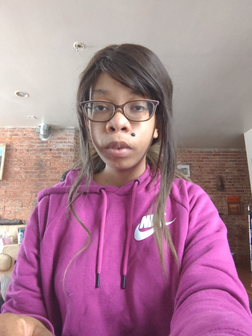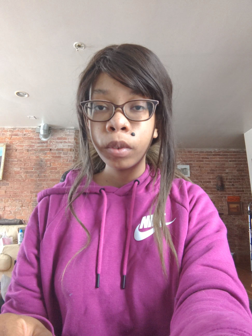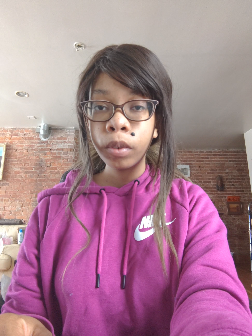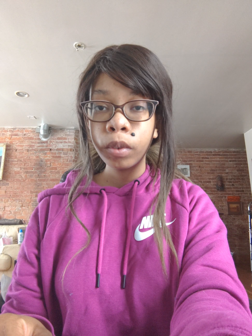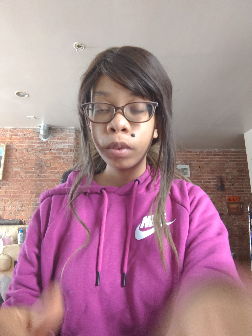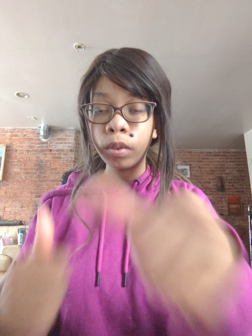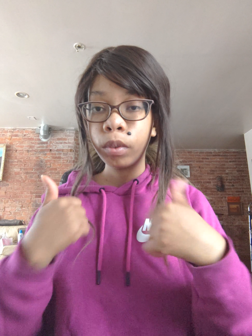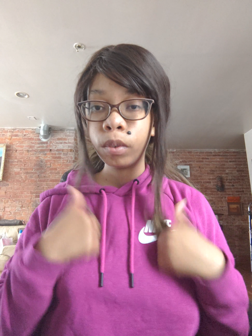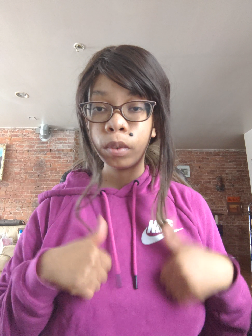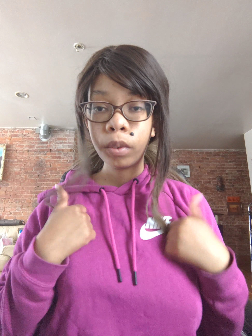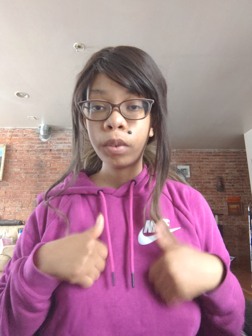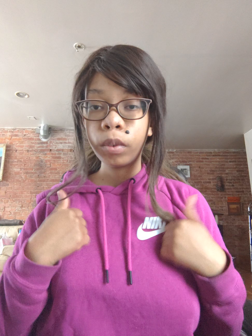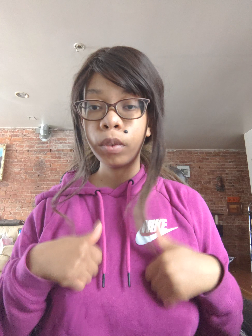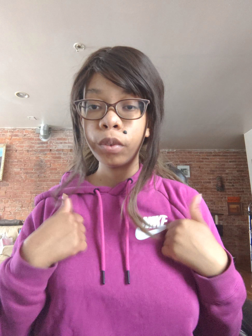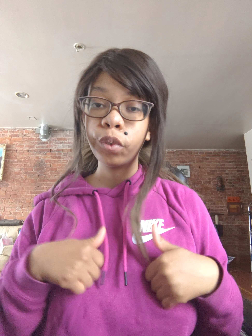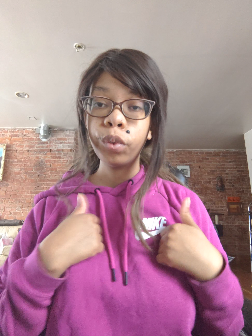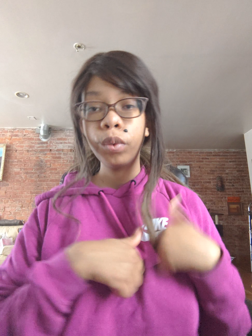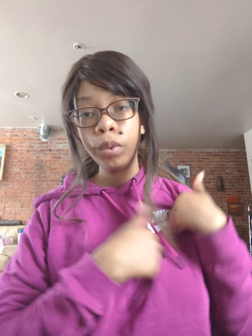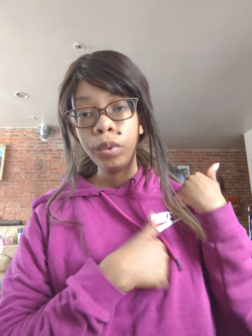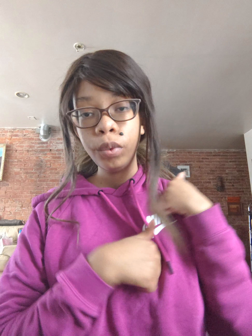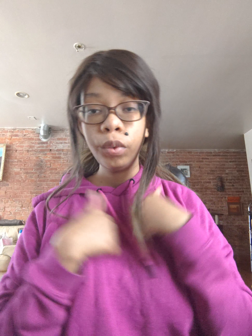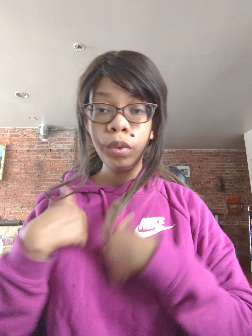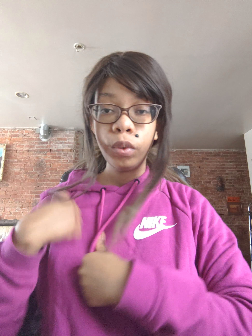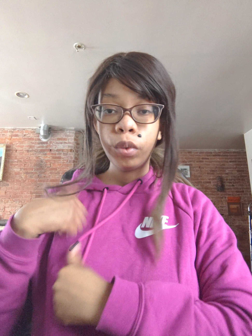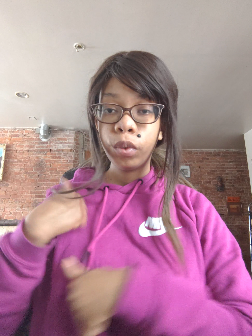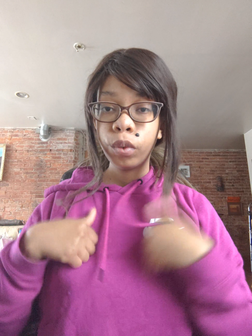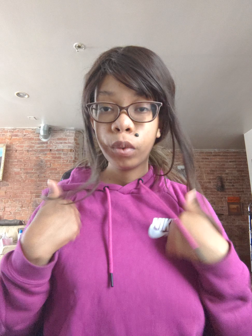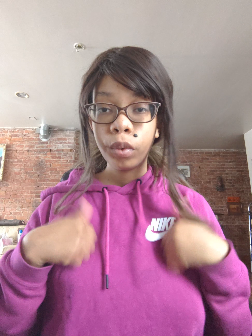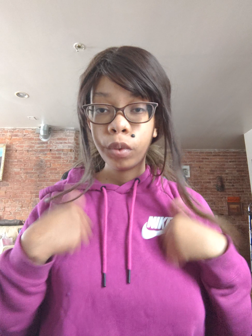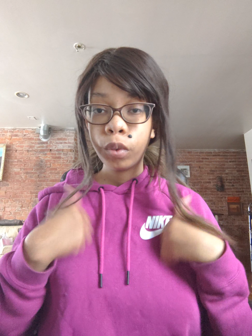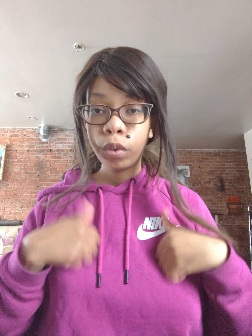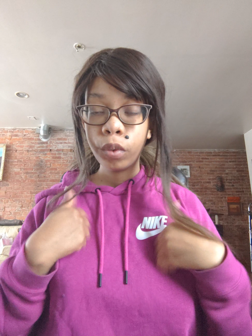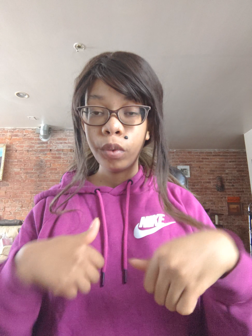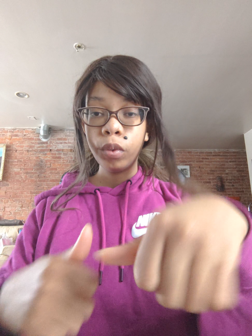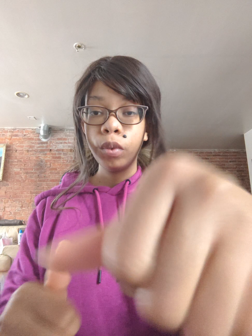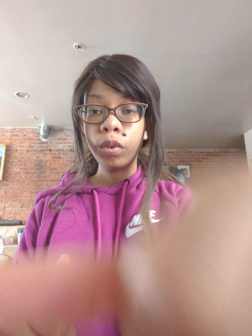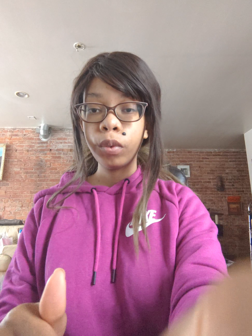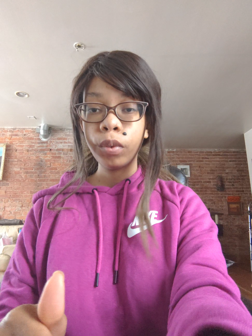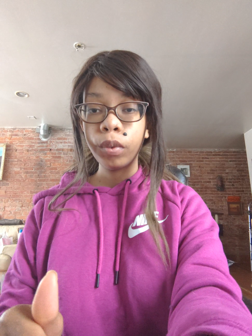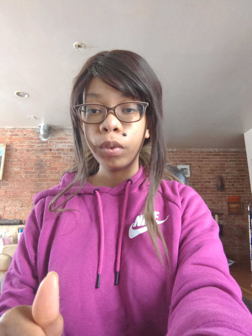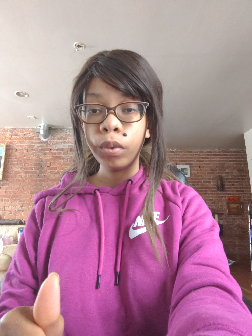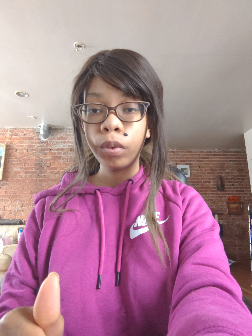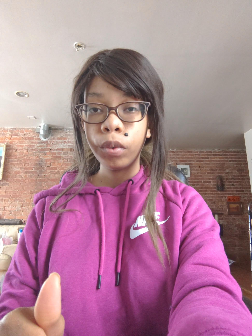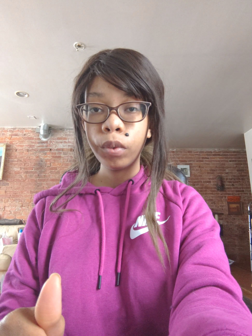bath